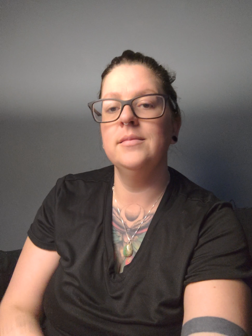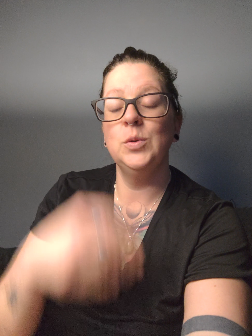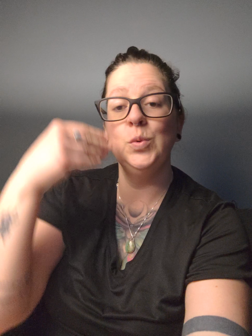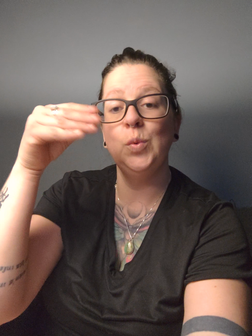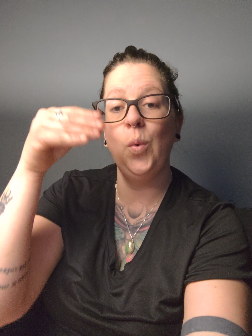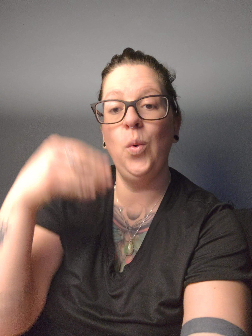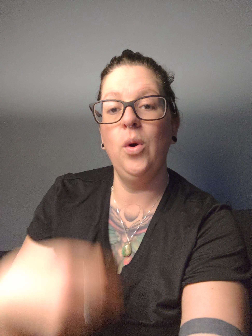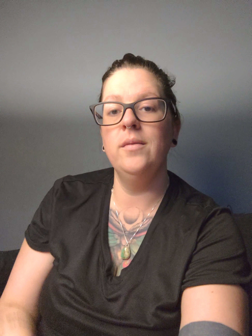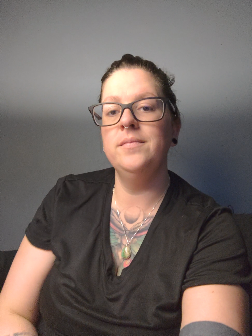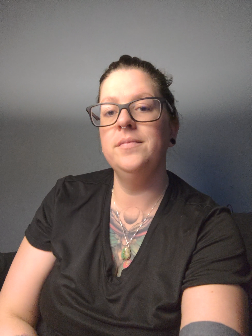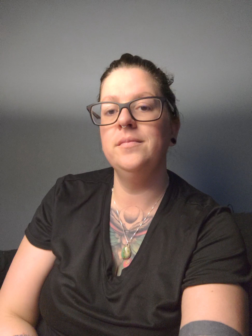store